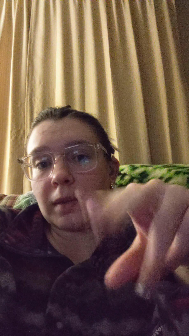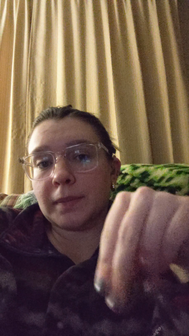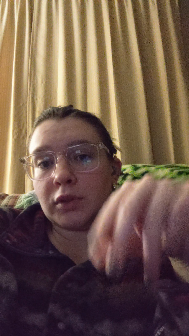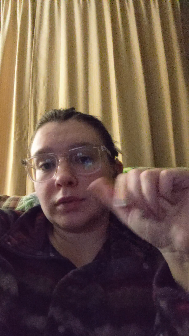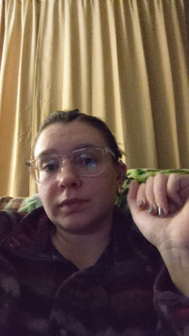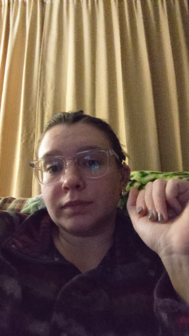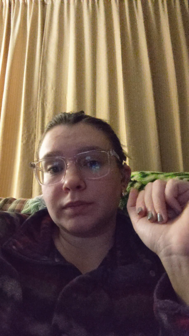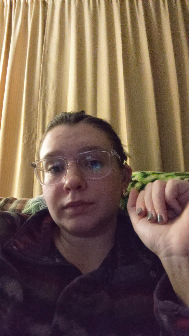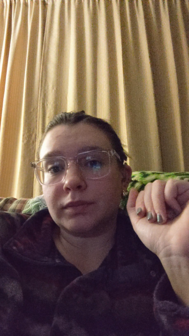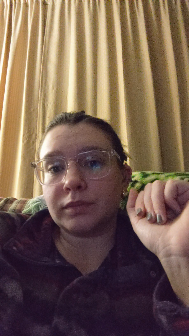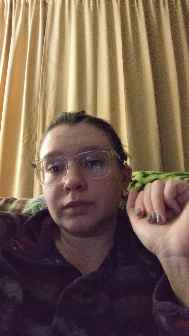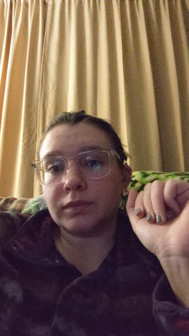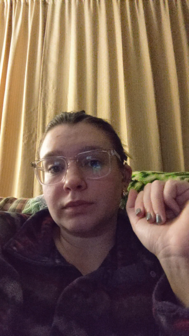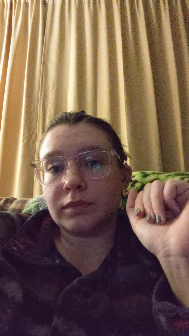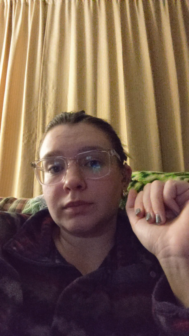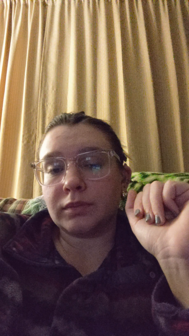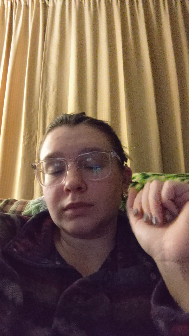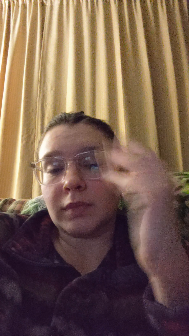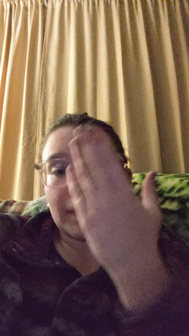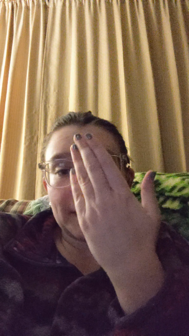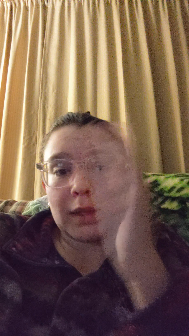peekaboo